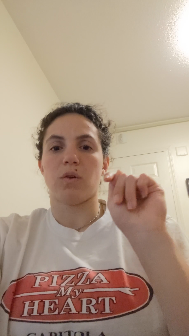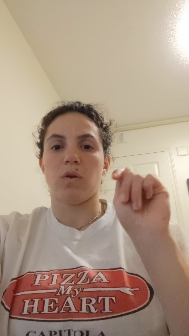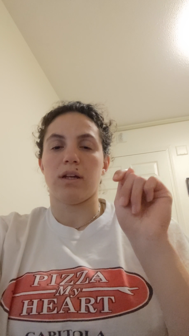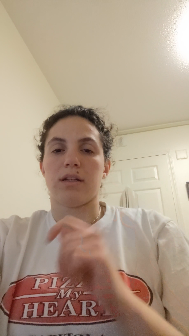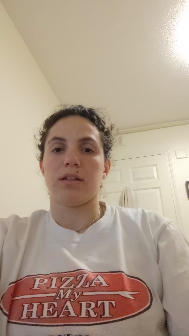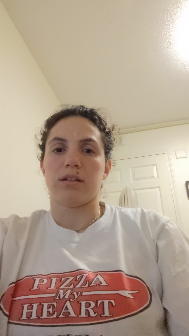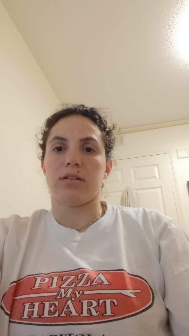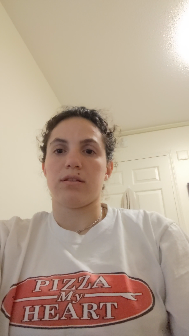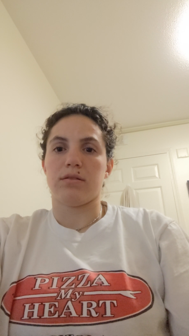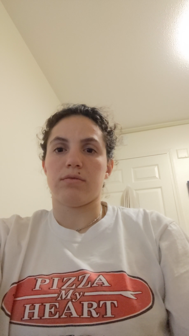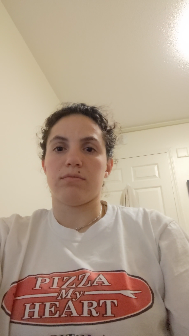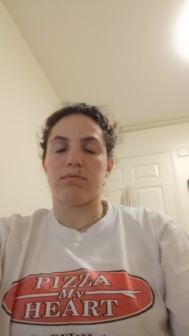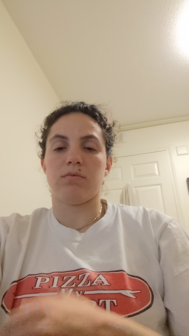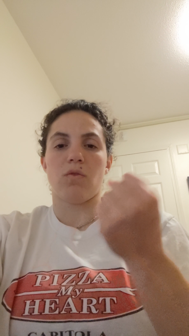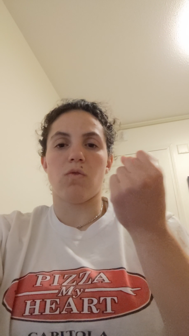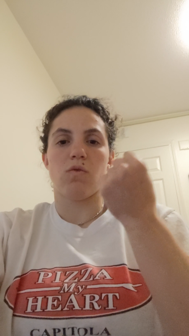hold